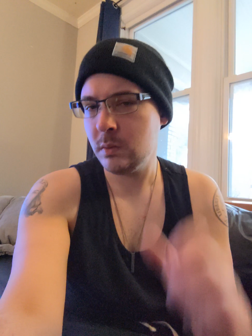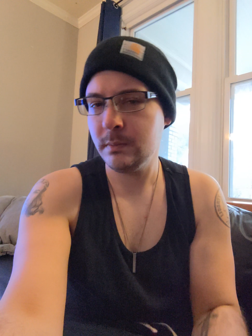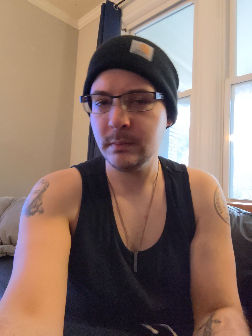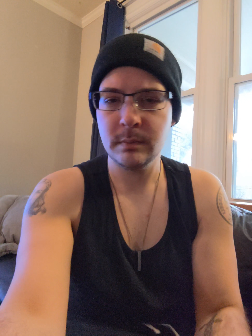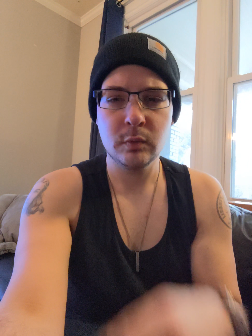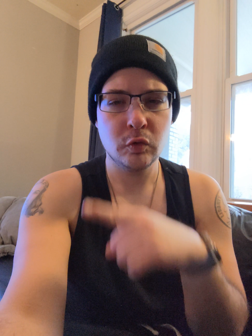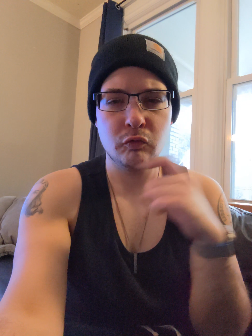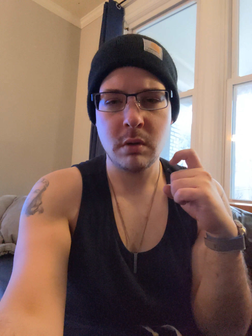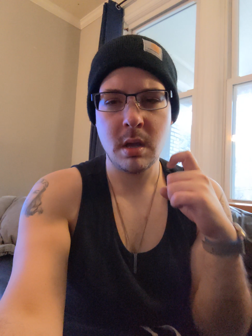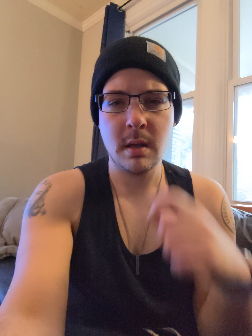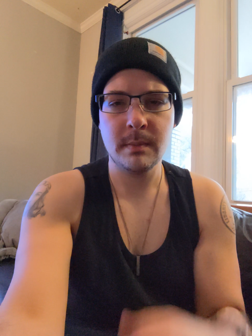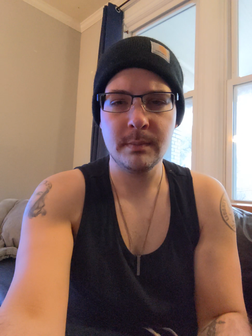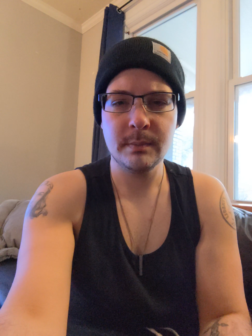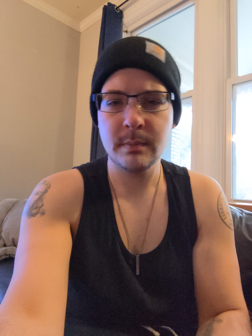dry